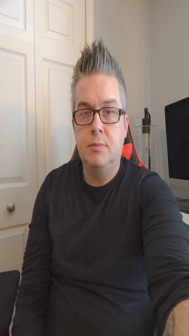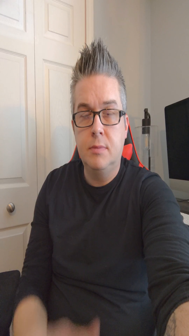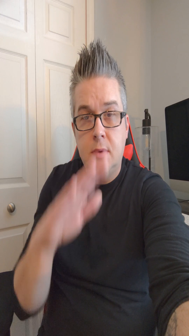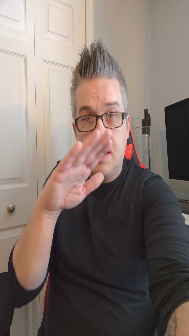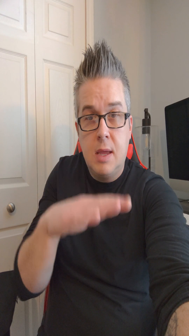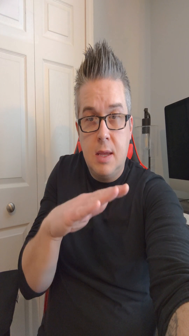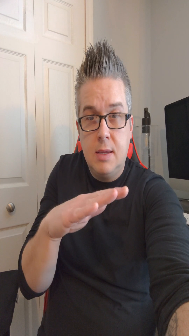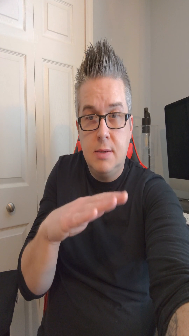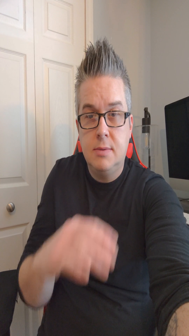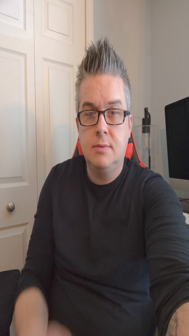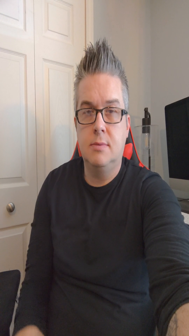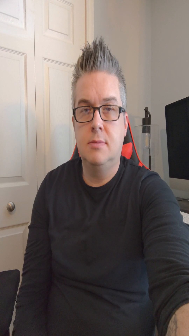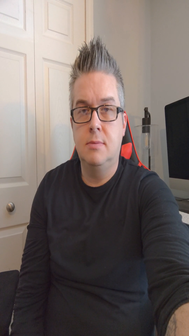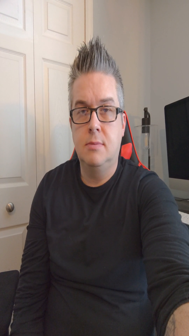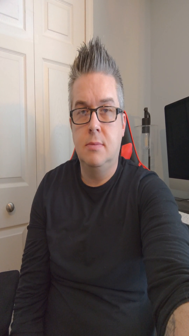on